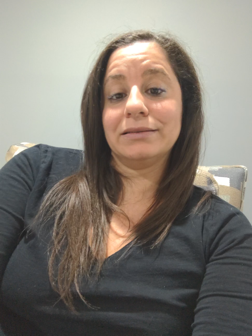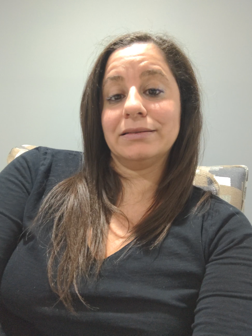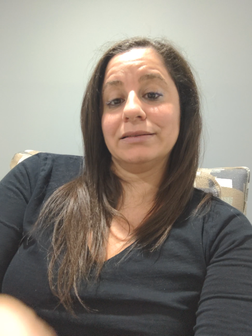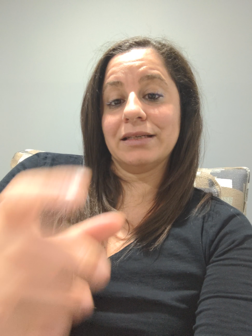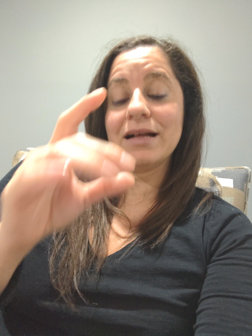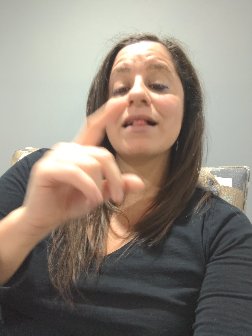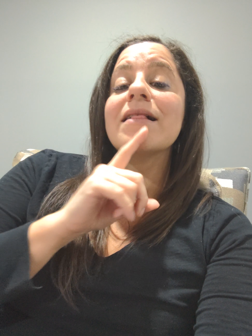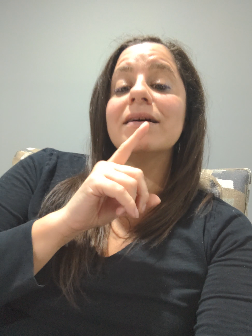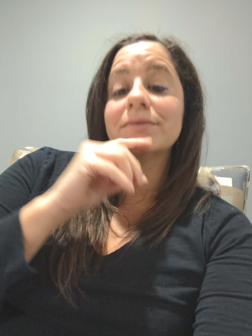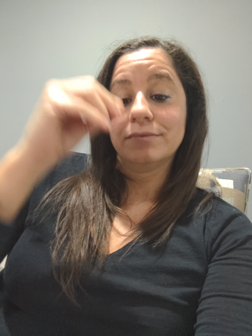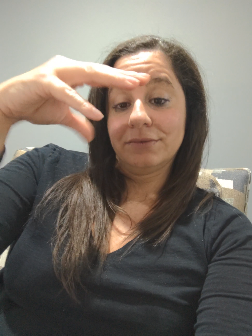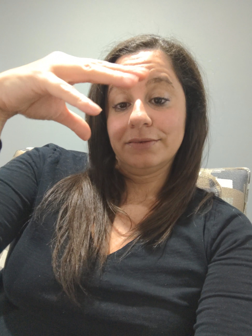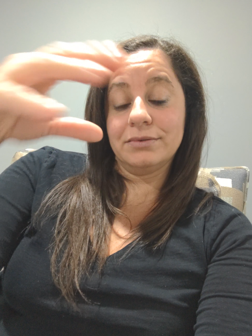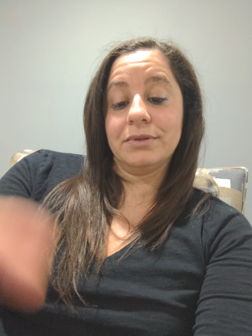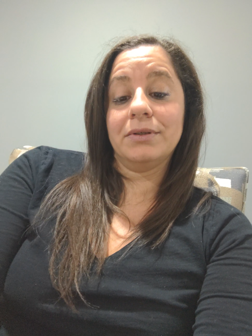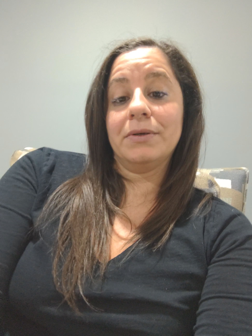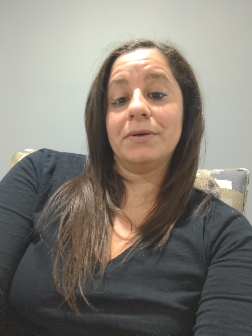lamp